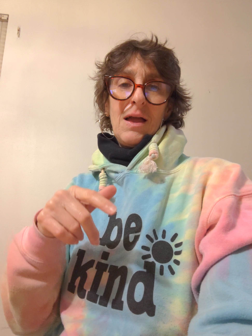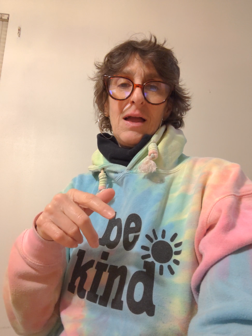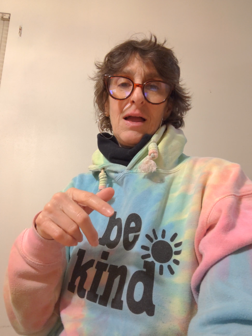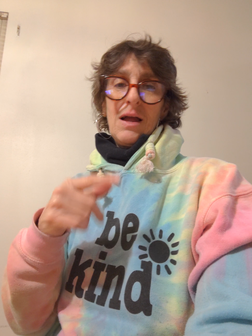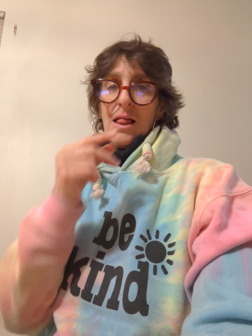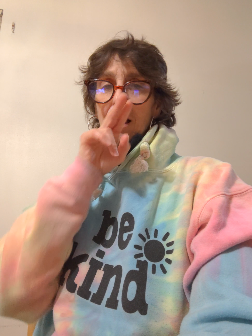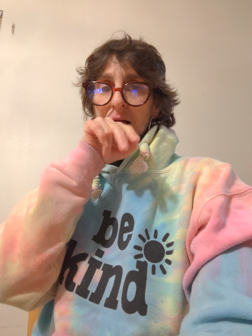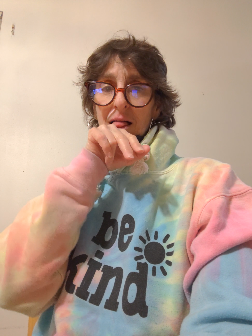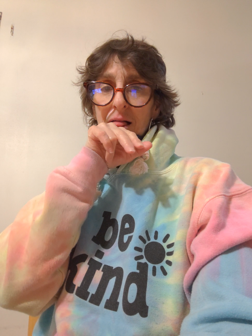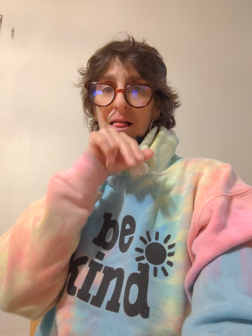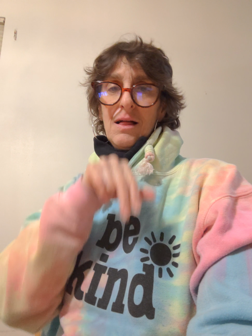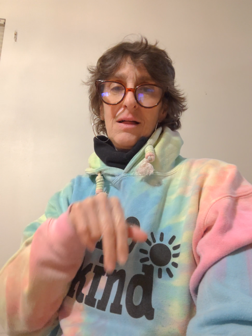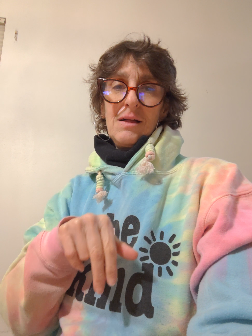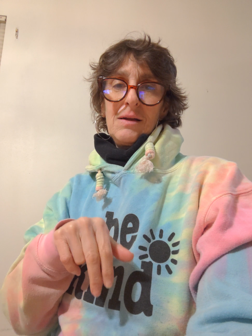tongue